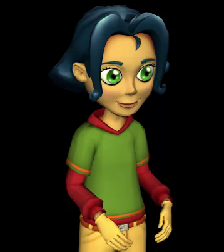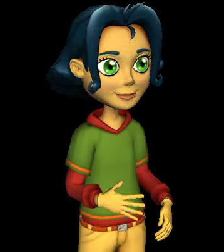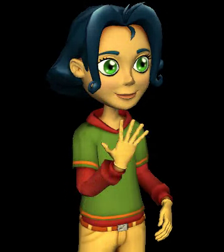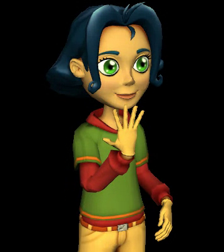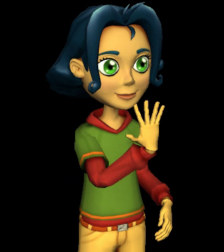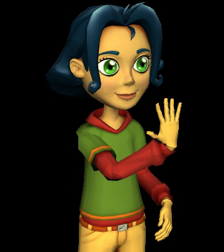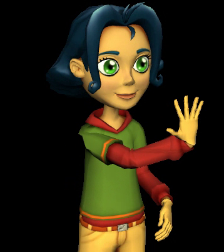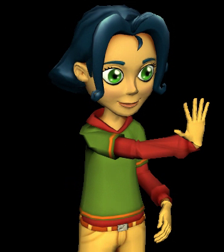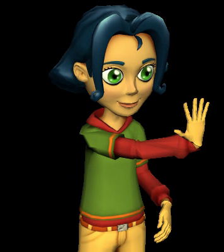لطيف